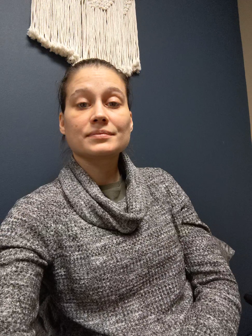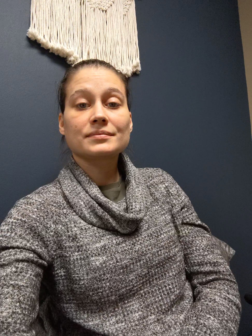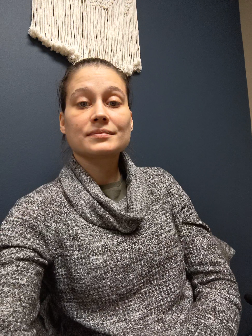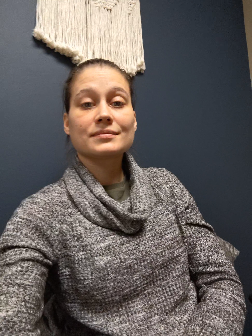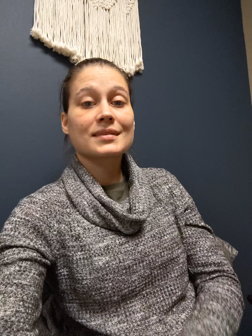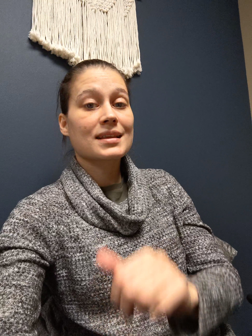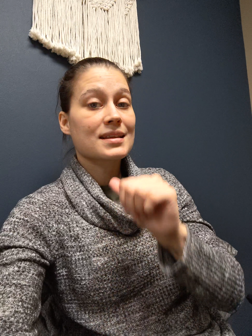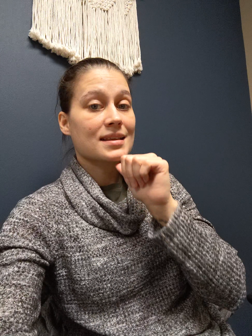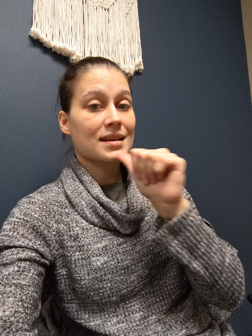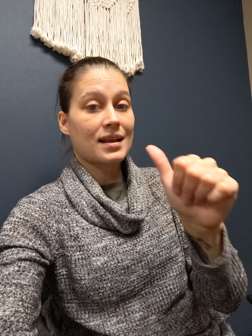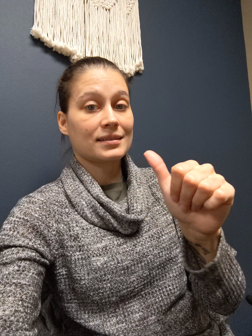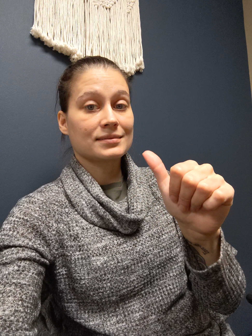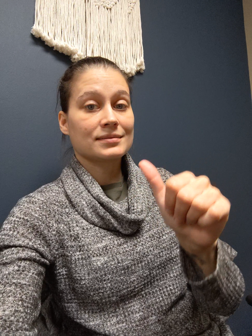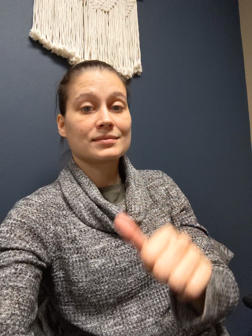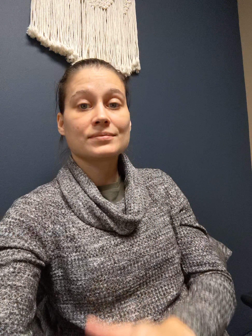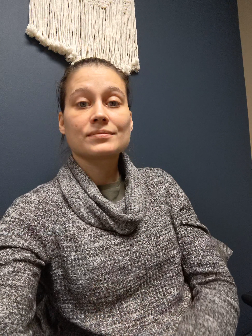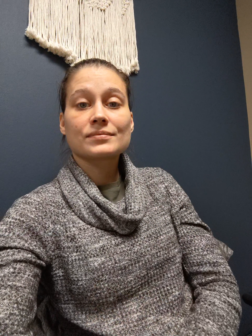not